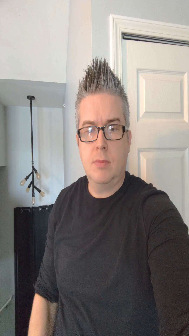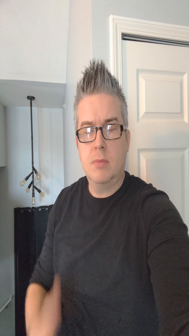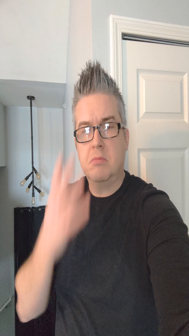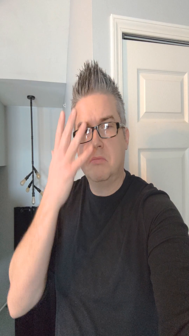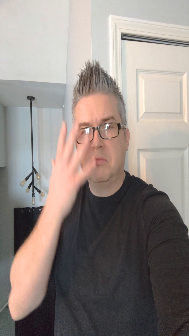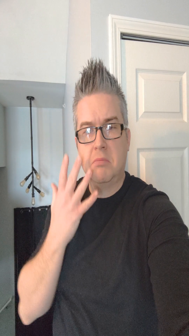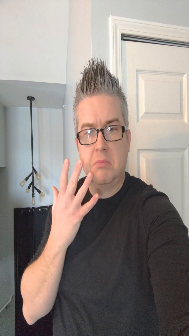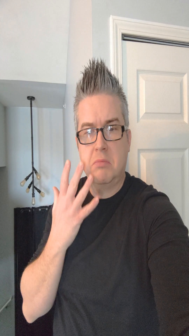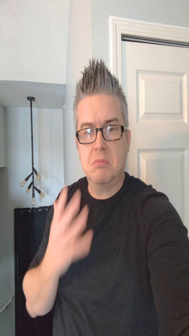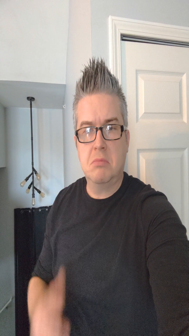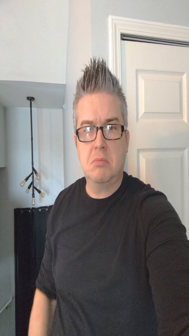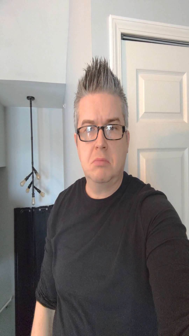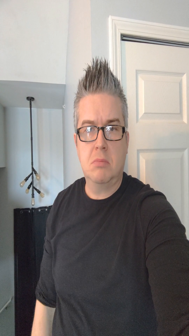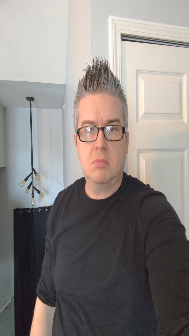sad